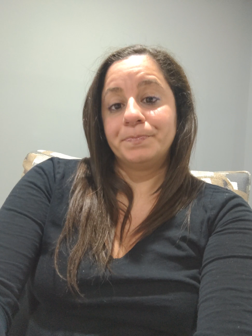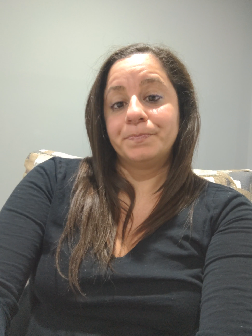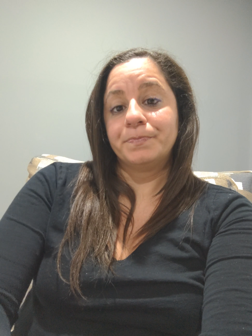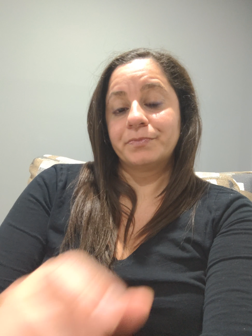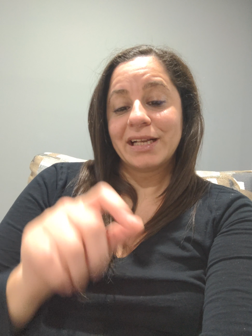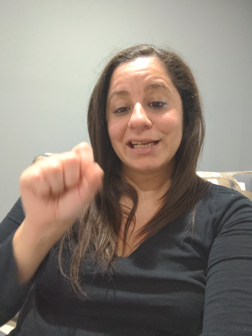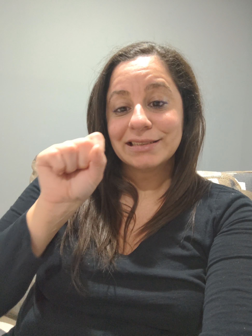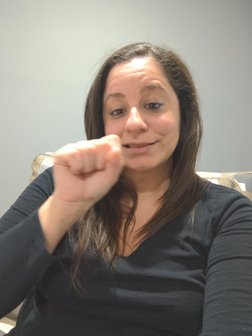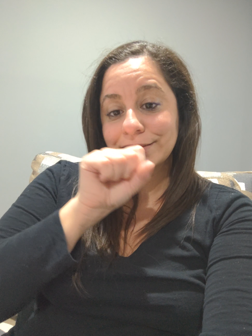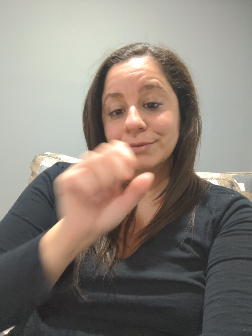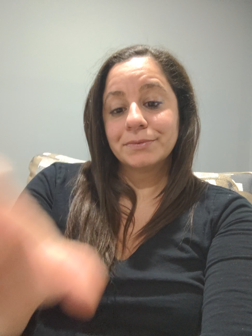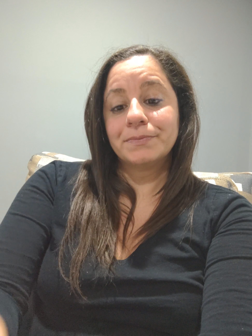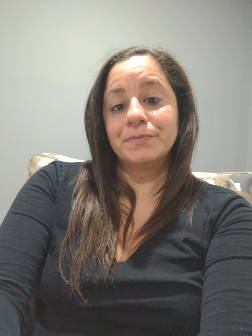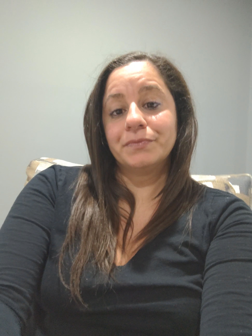carrot